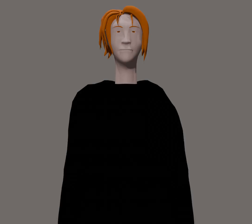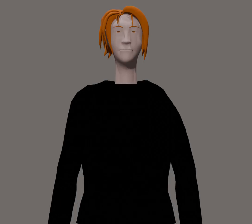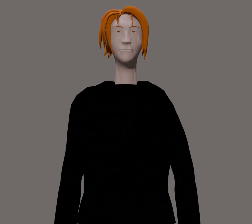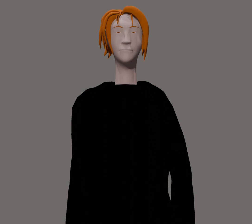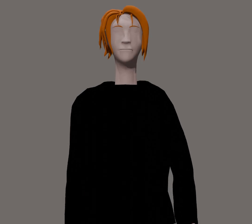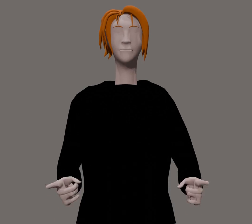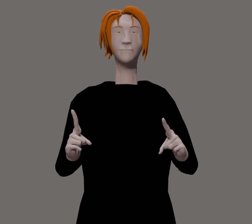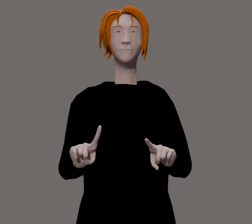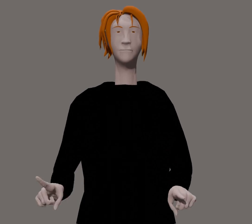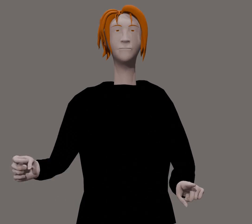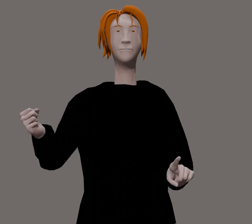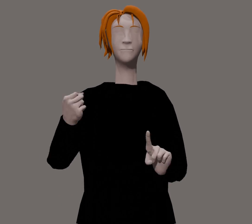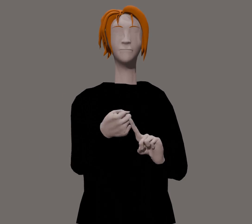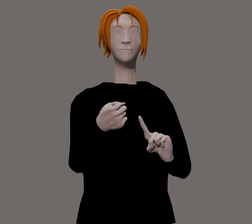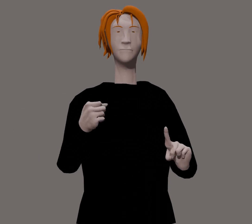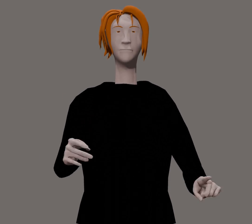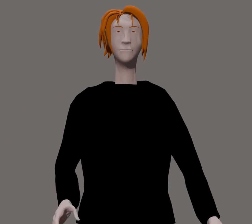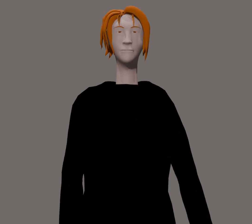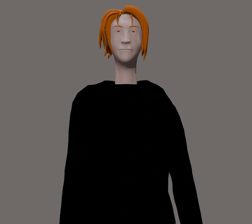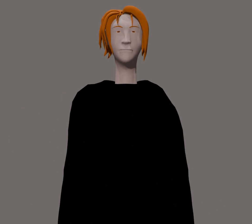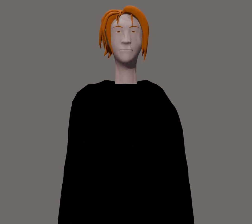Coincidence